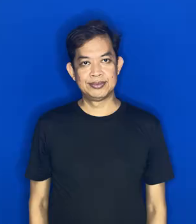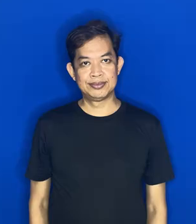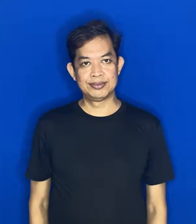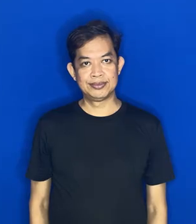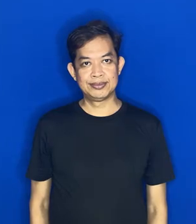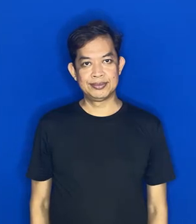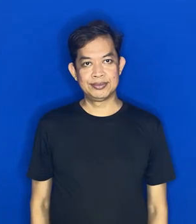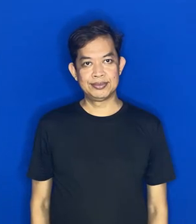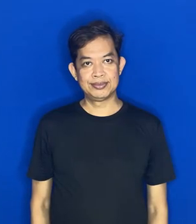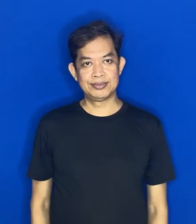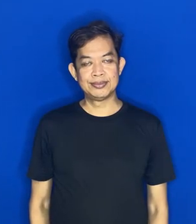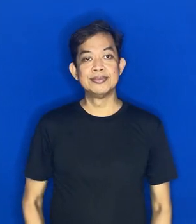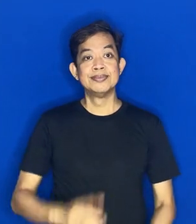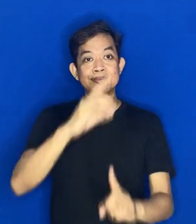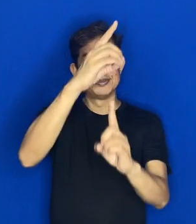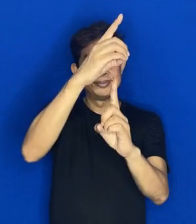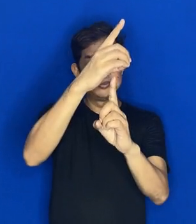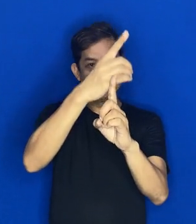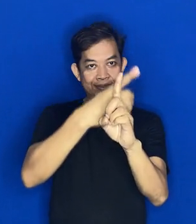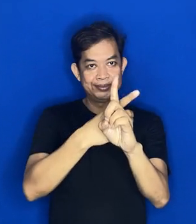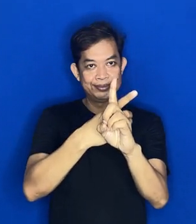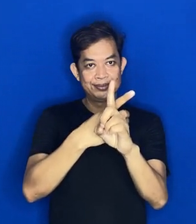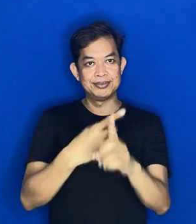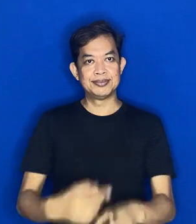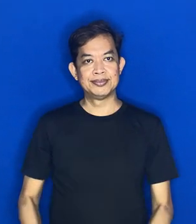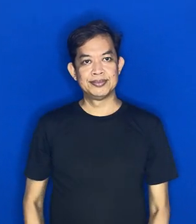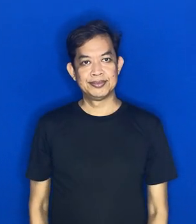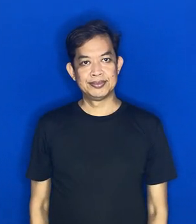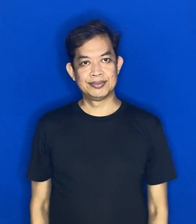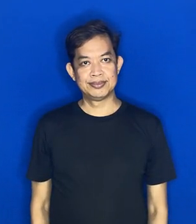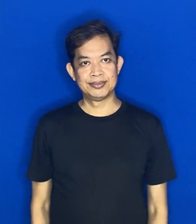december